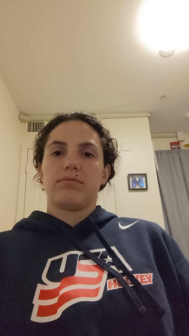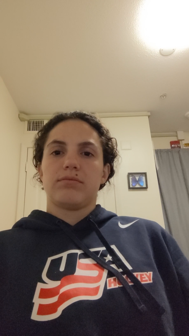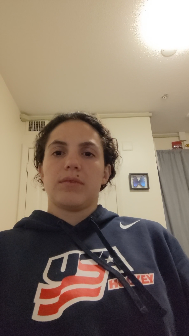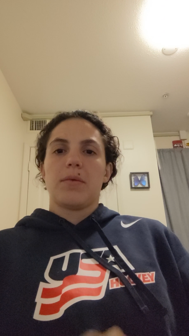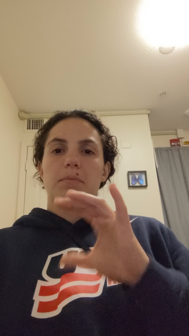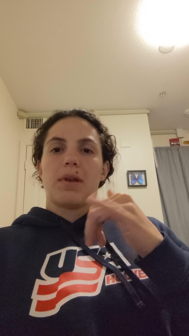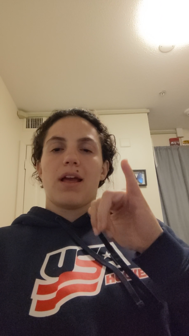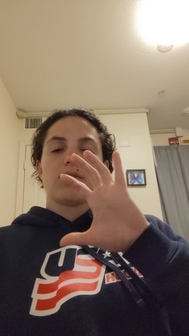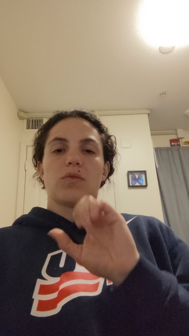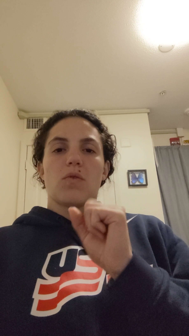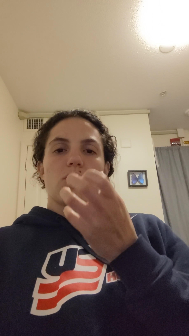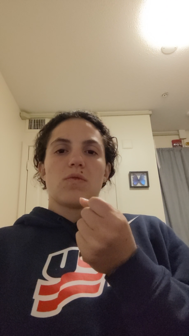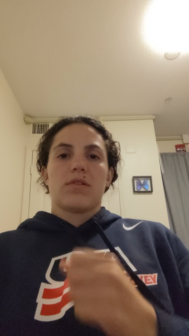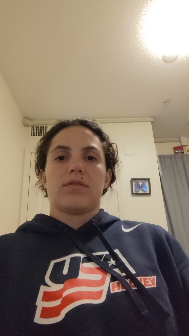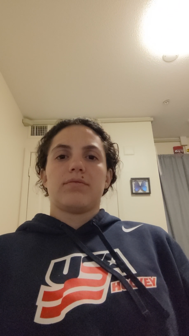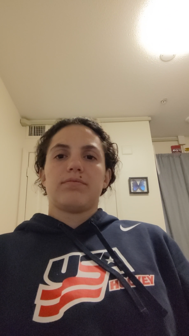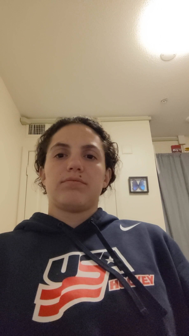play dough